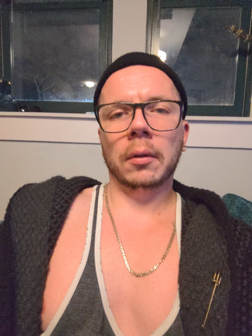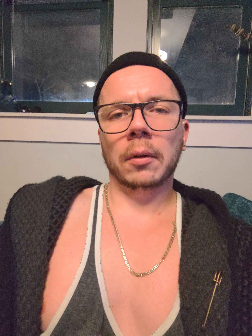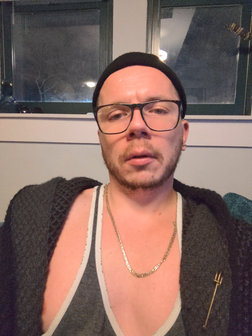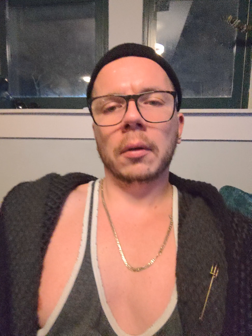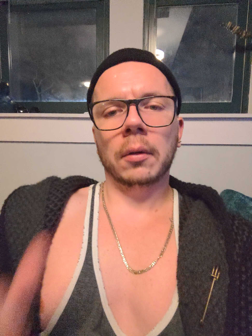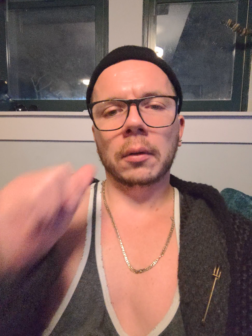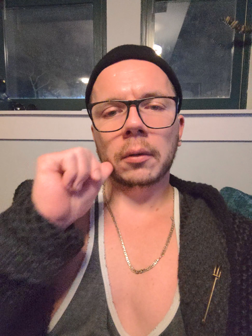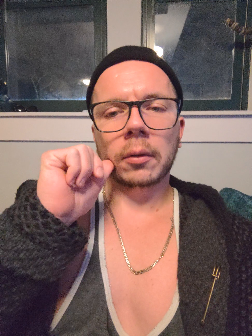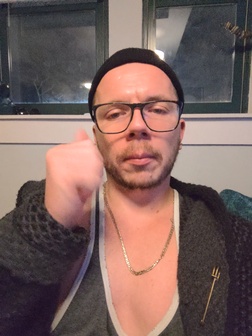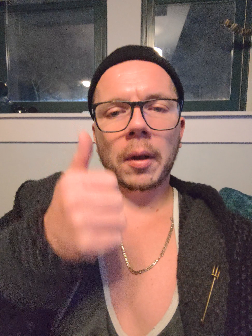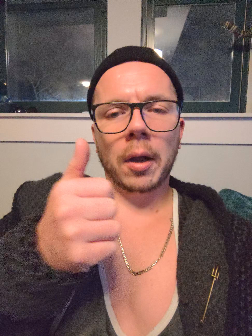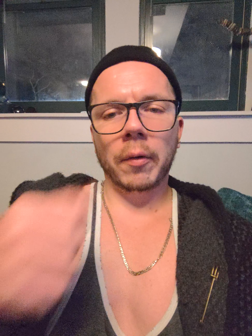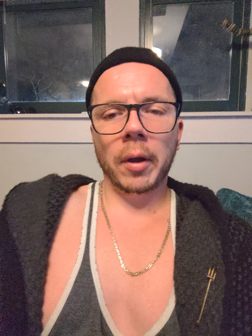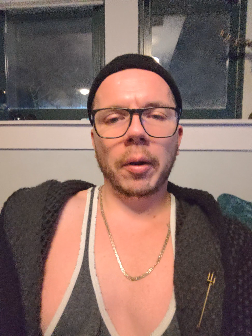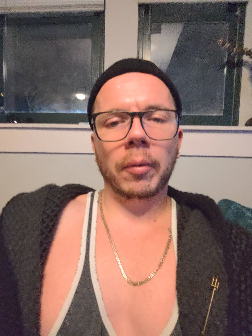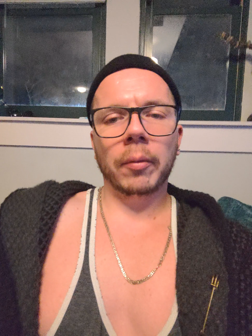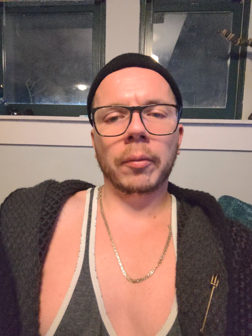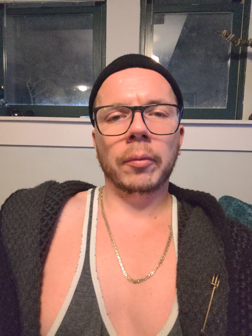tomorrow